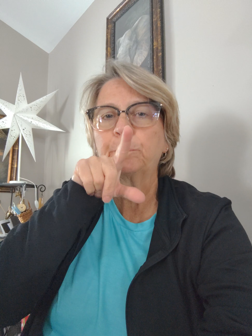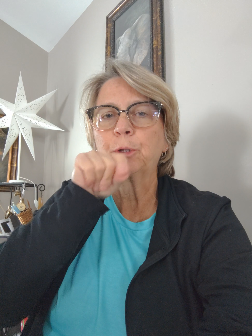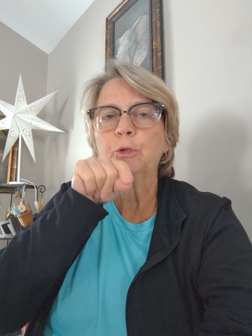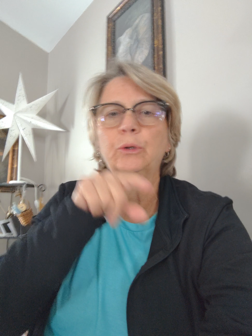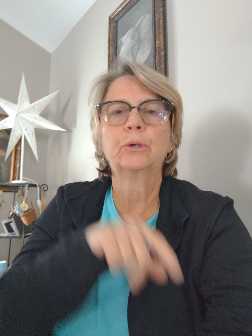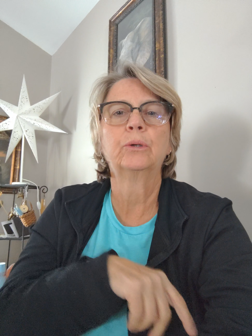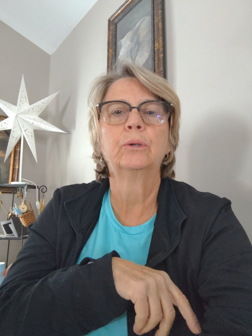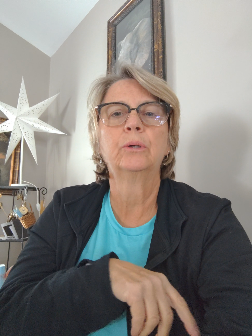bird